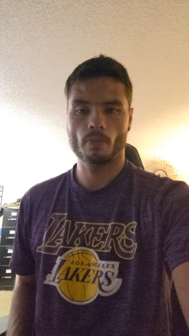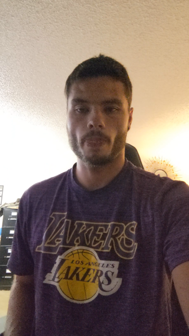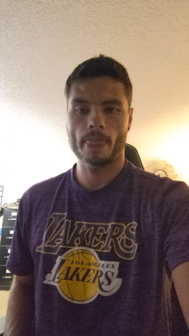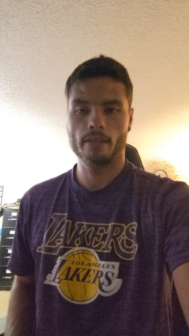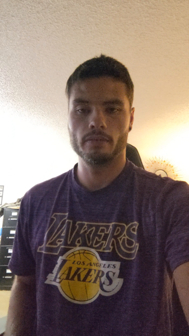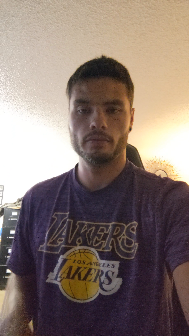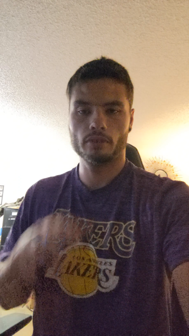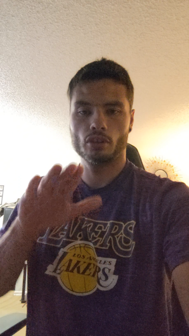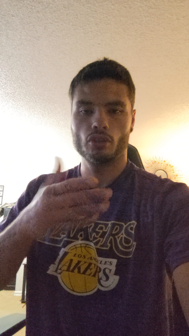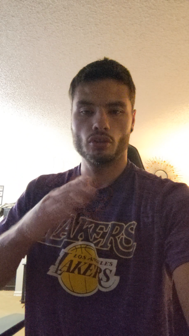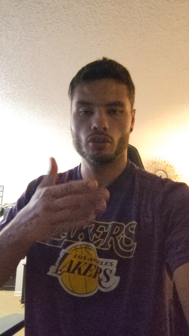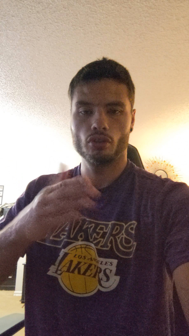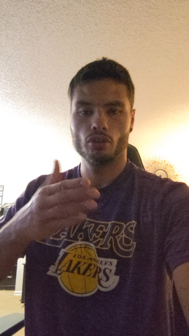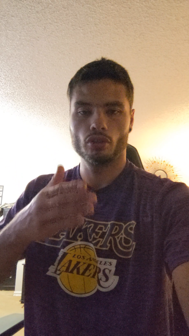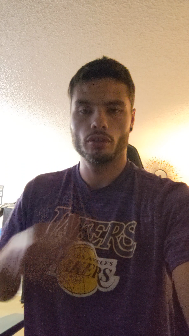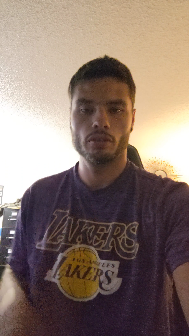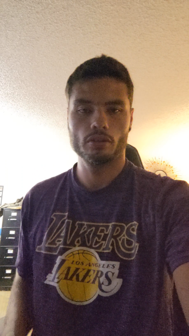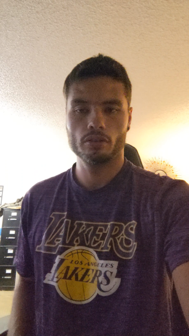cook